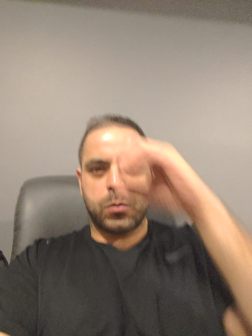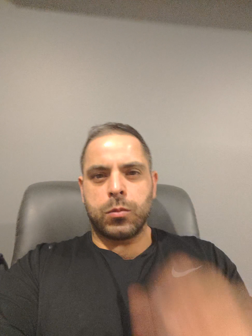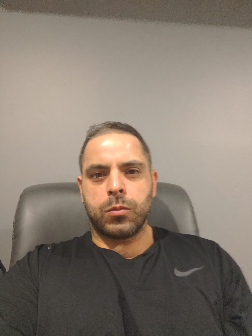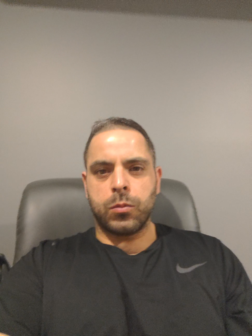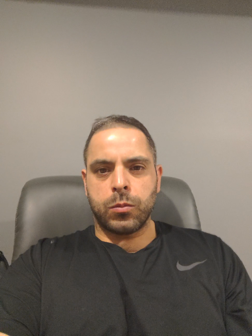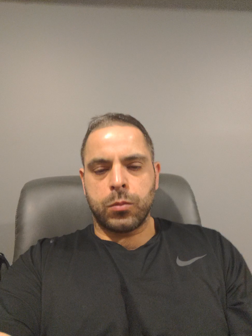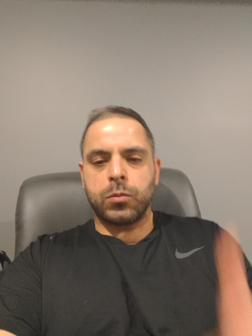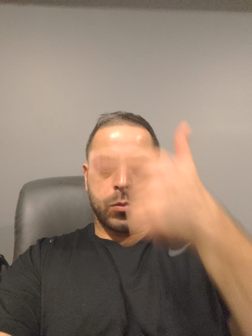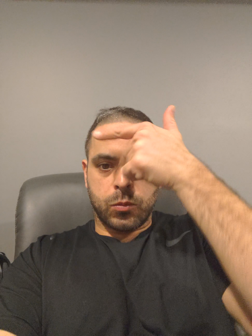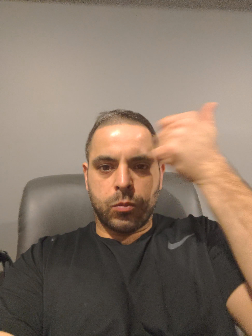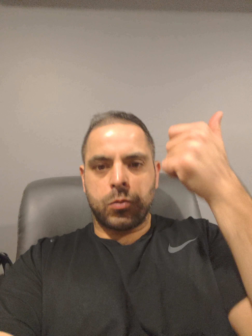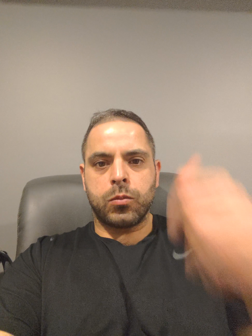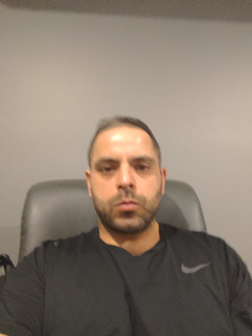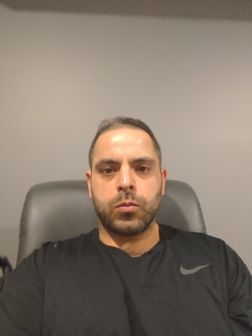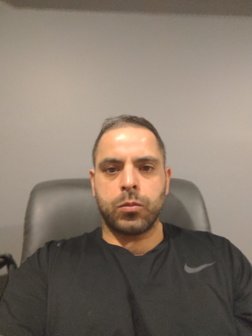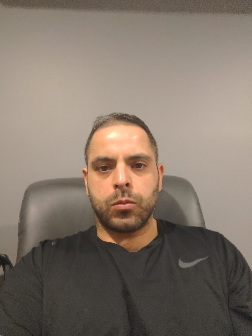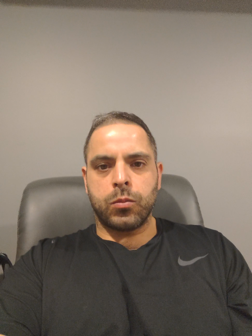because